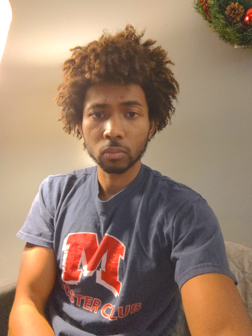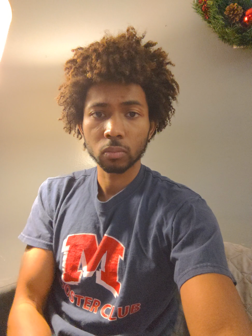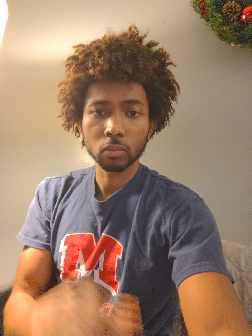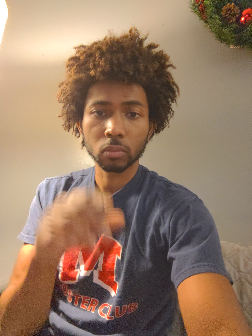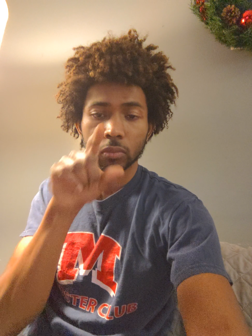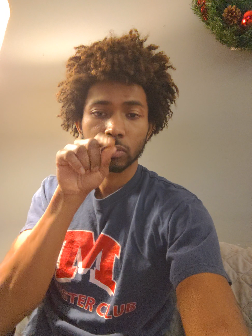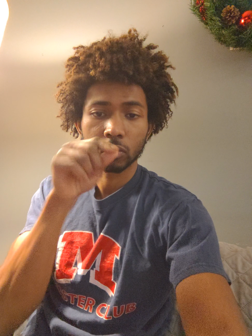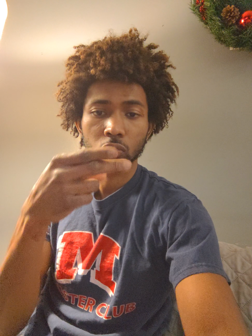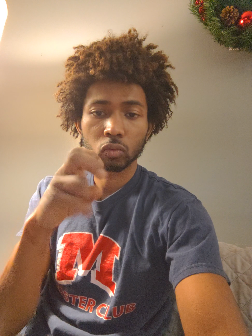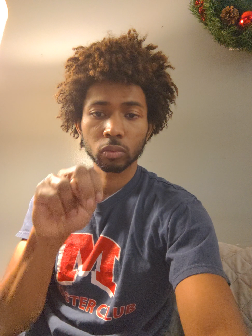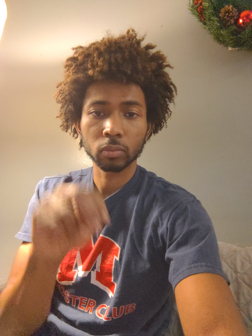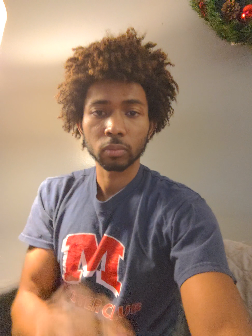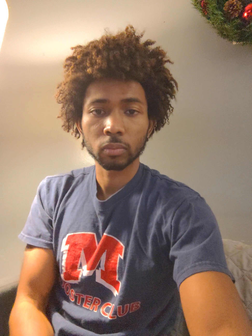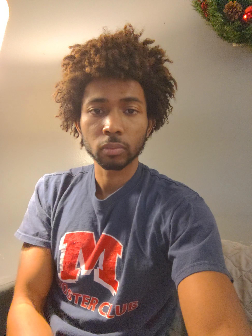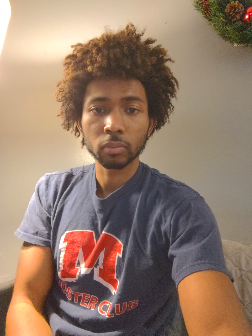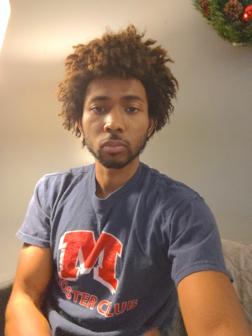hen